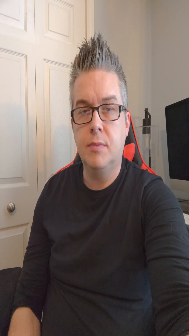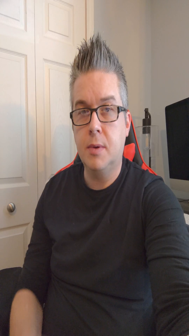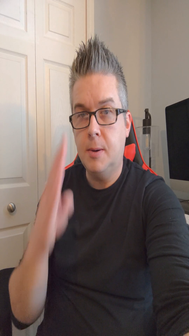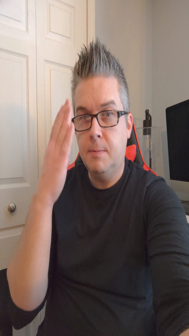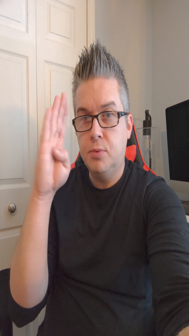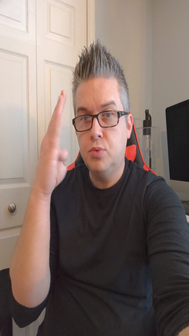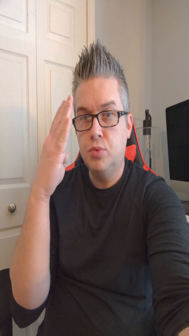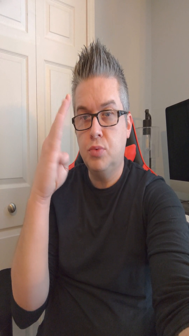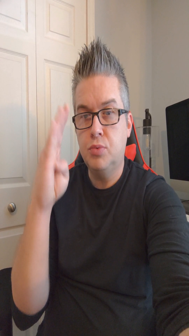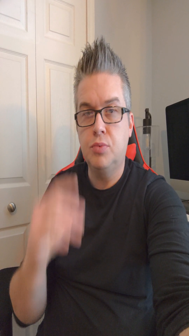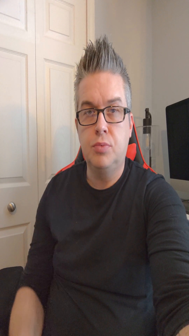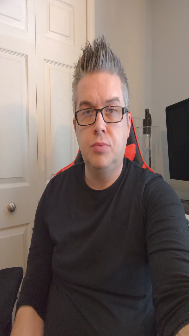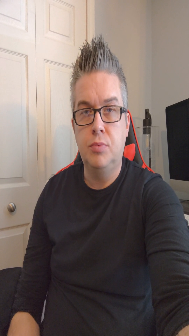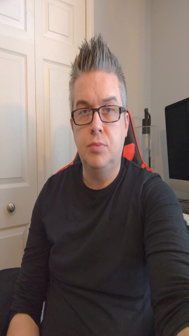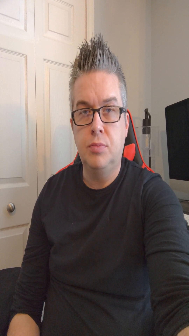blue